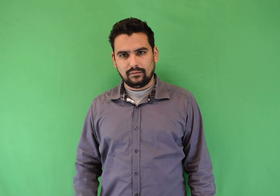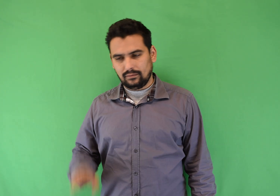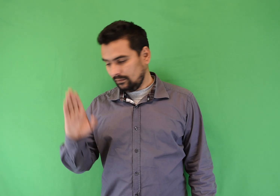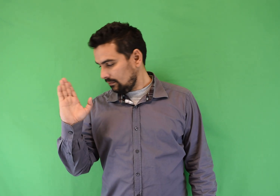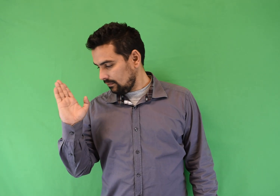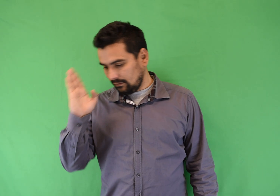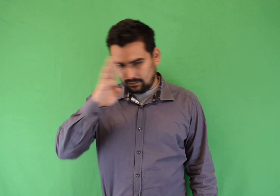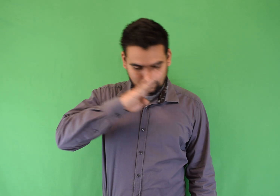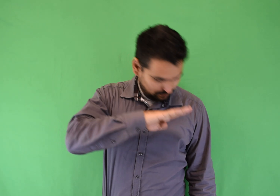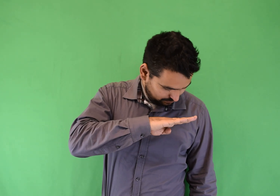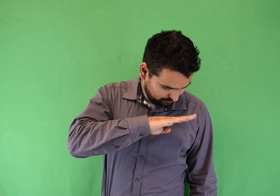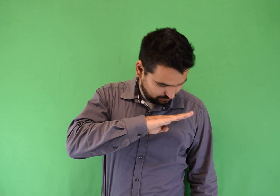mal